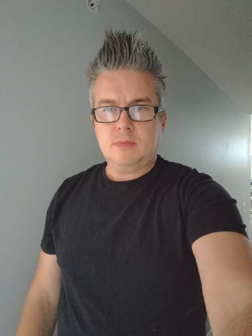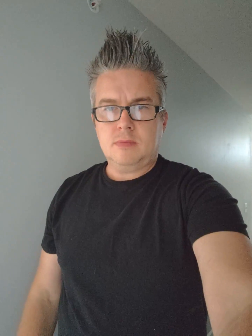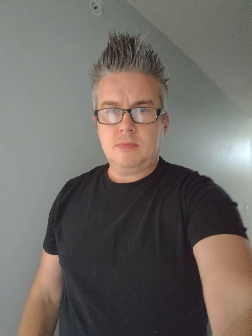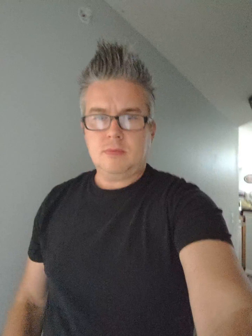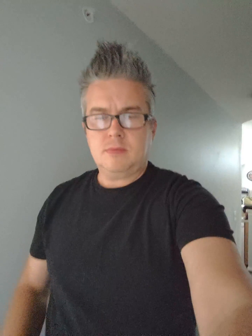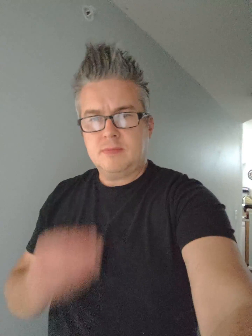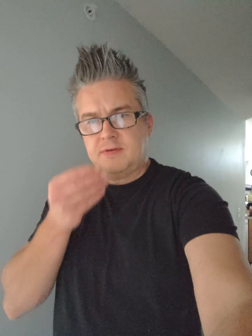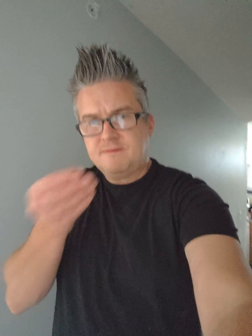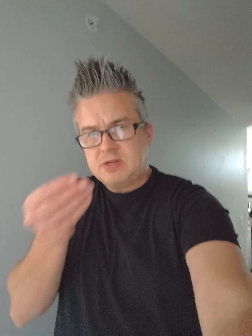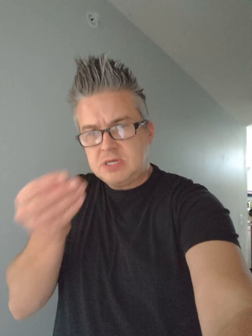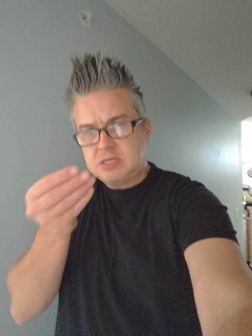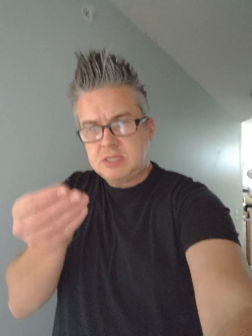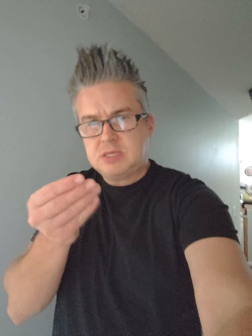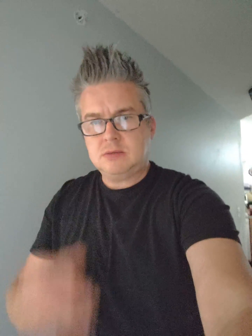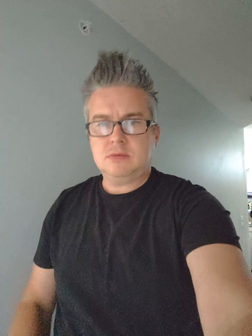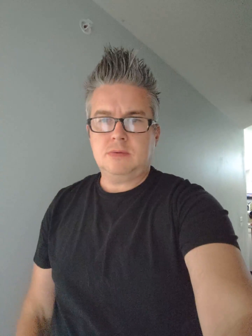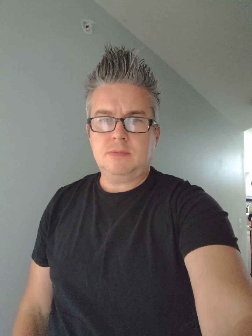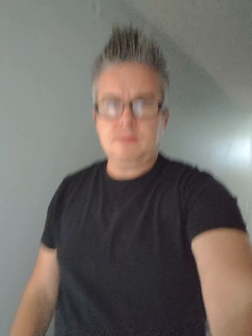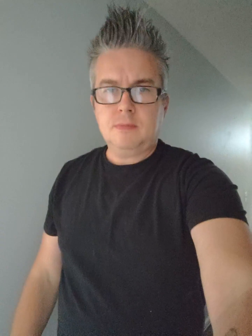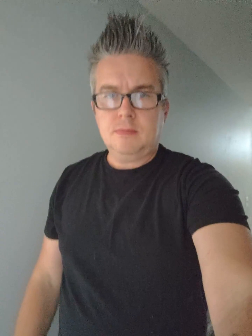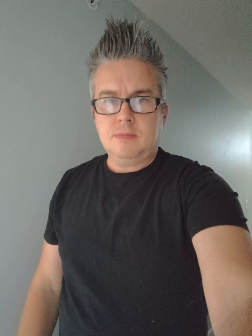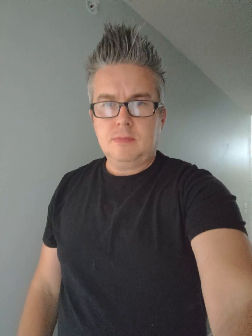feed